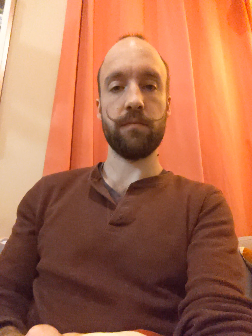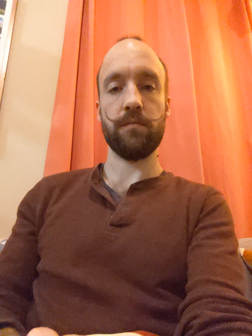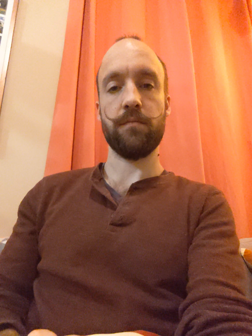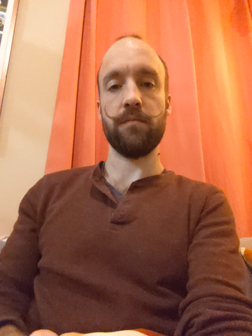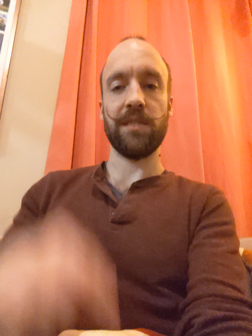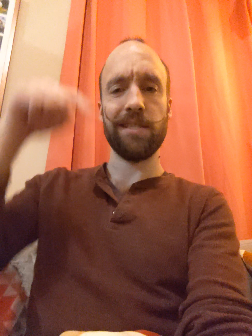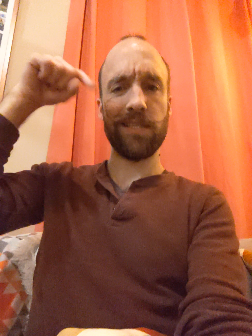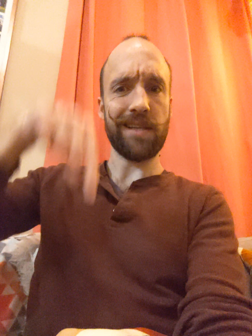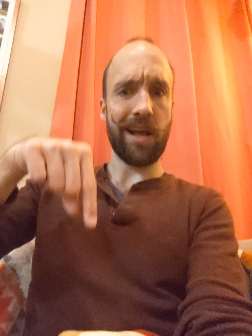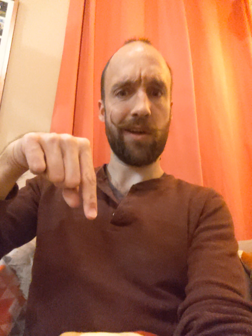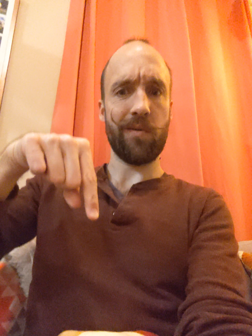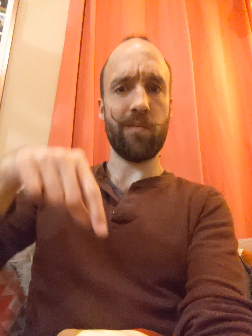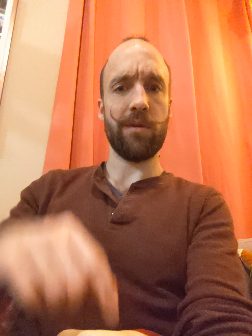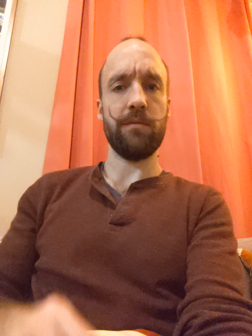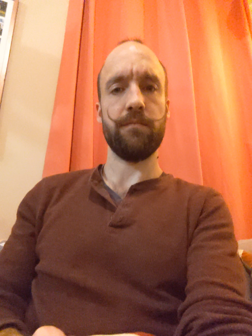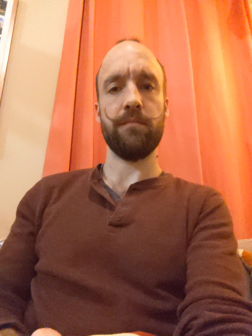down